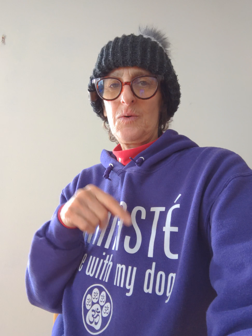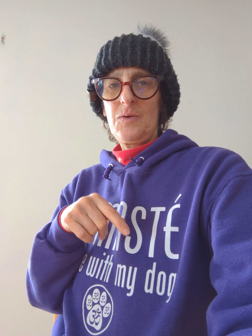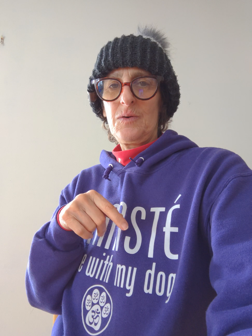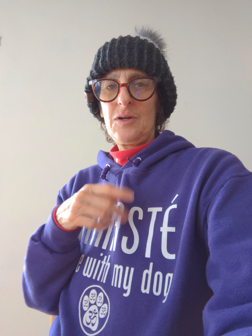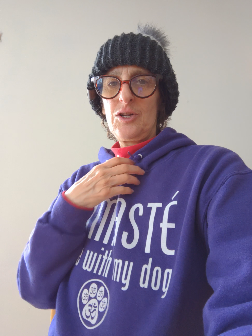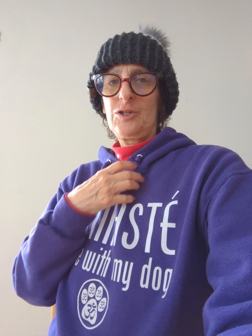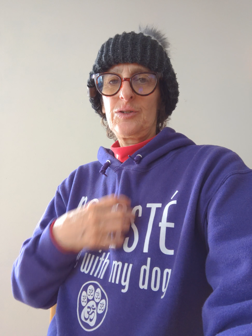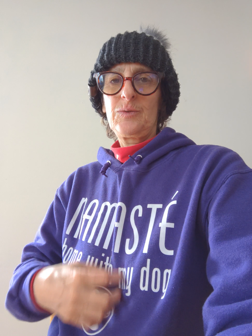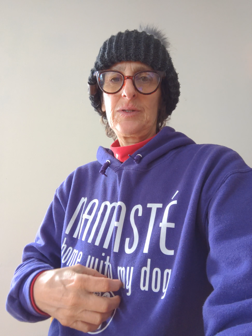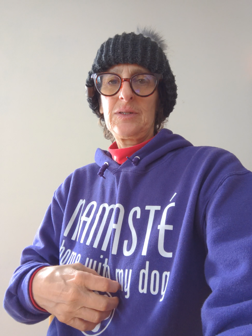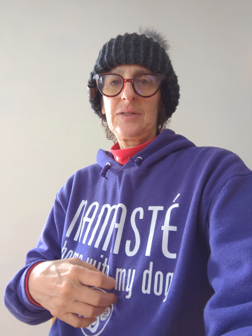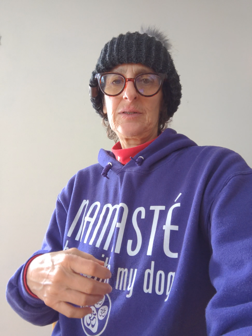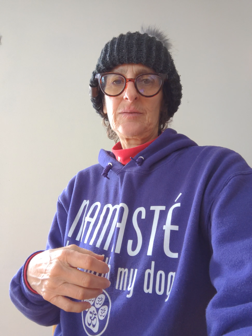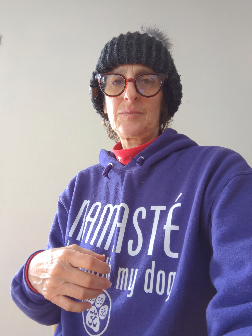hungry